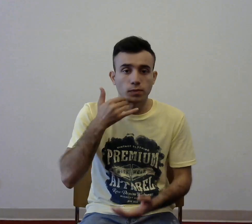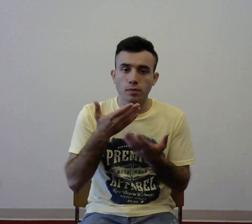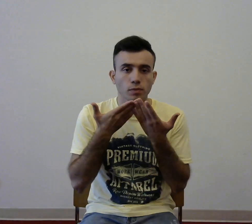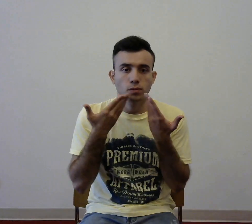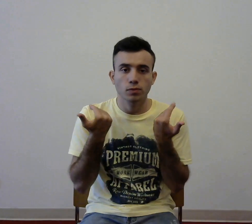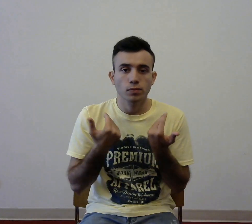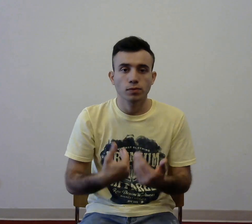yox